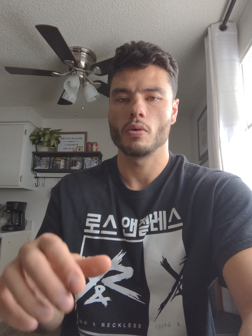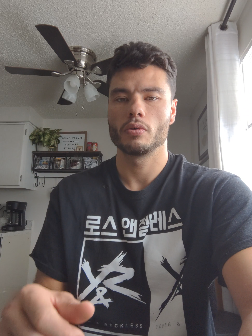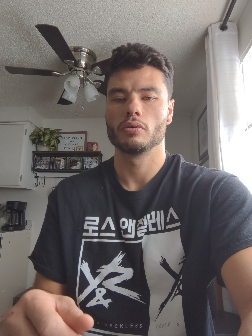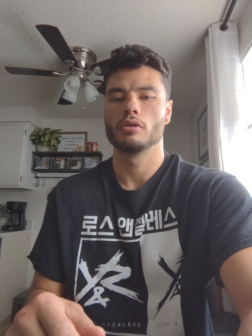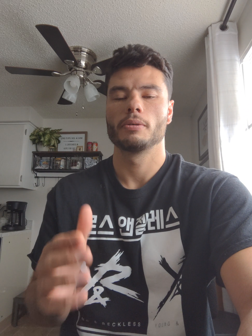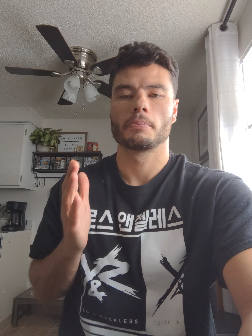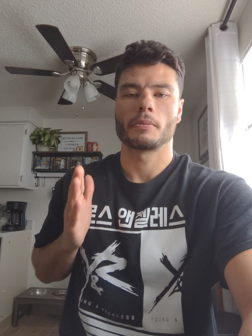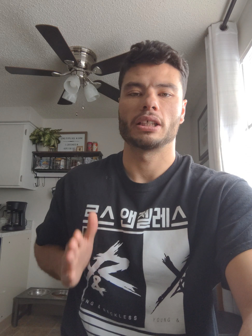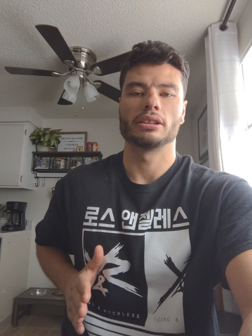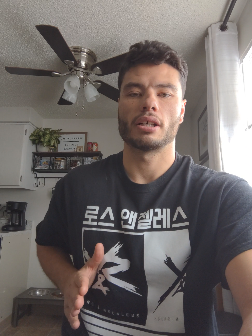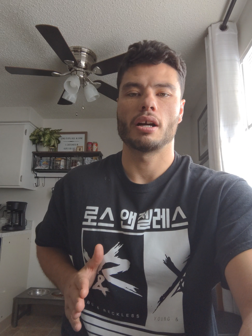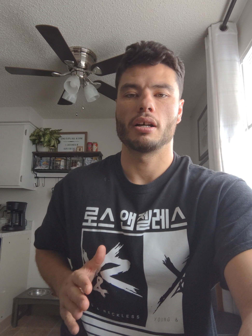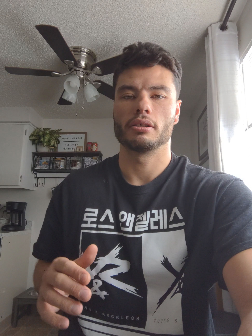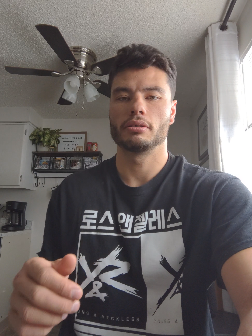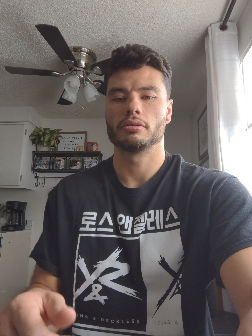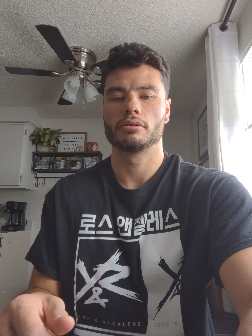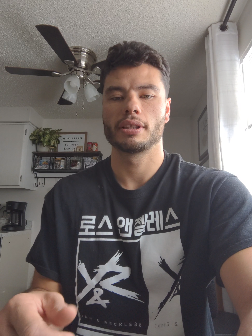beside